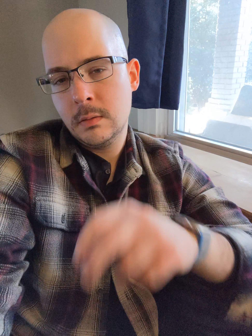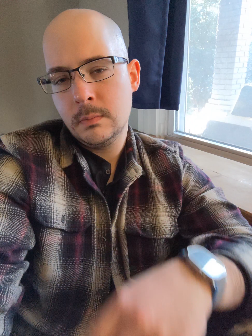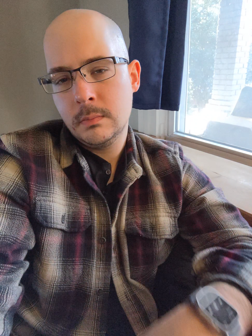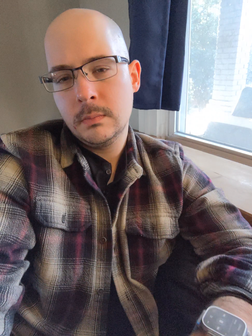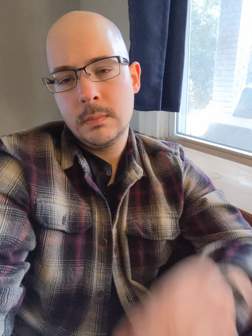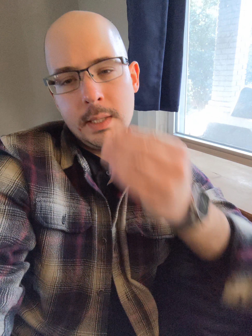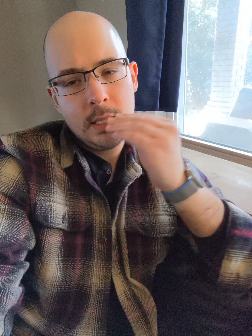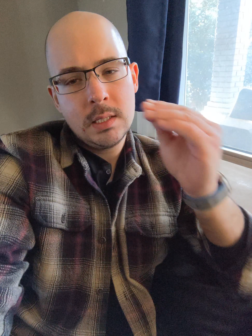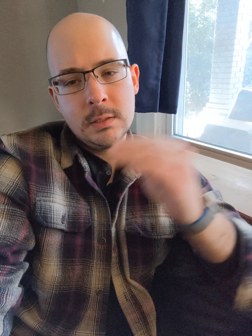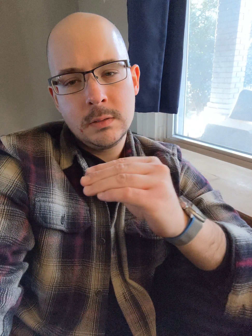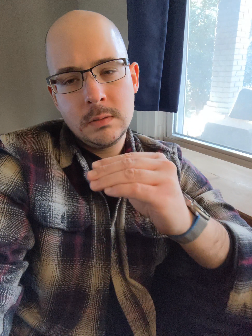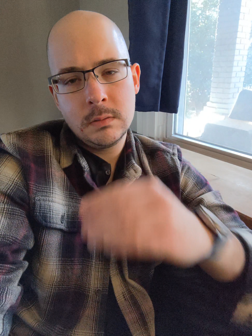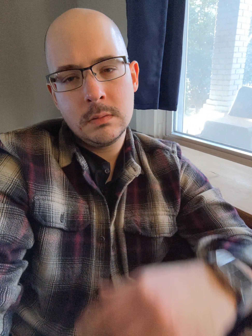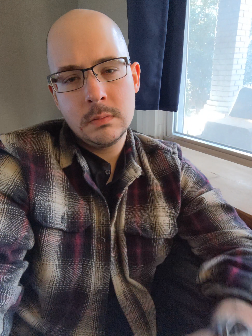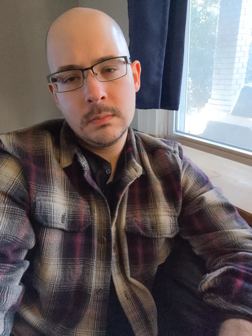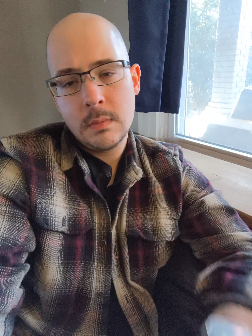kiss